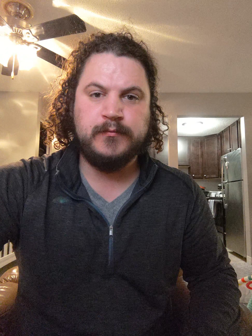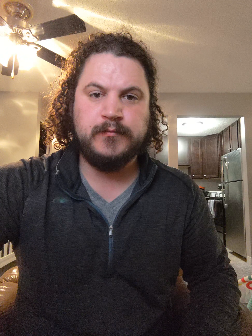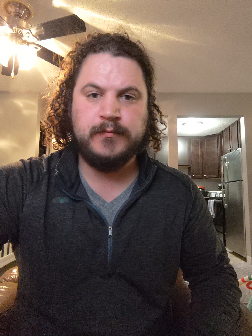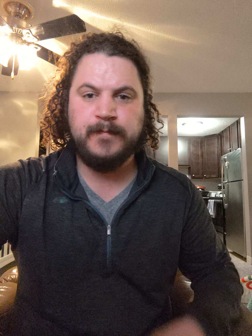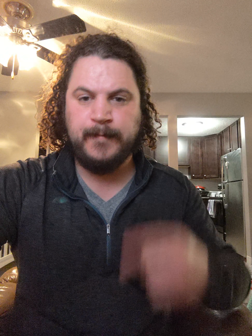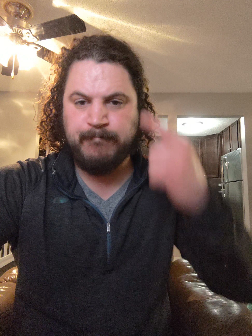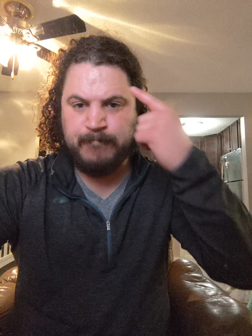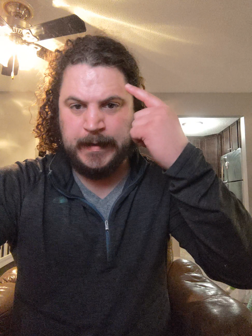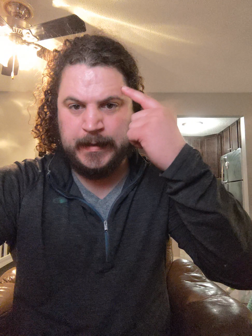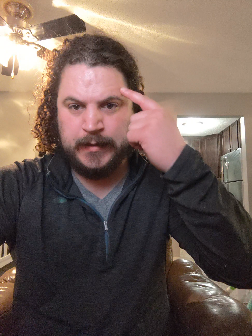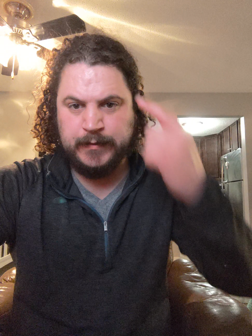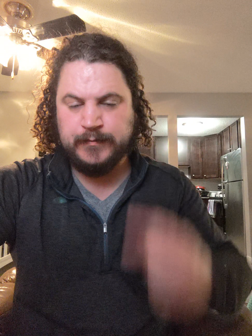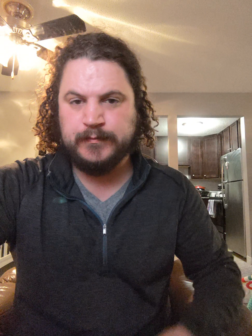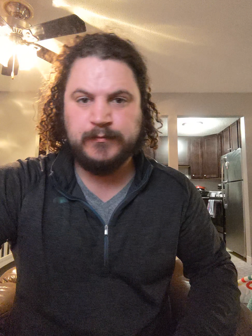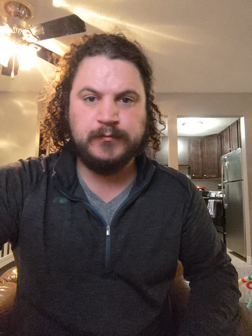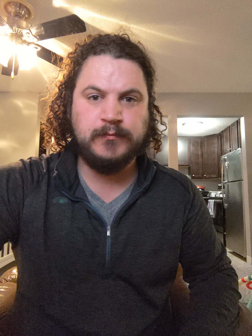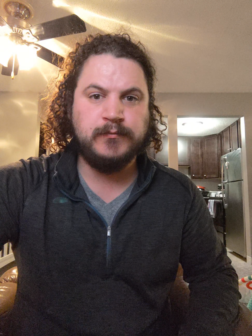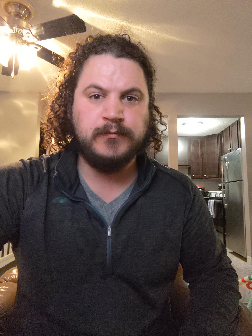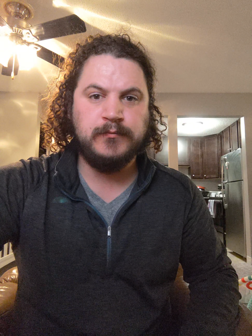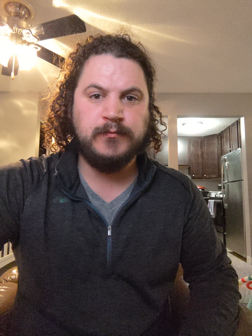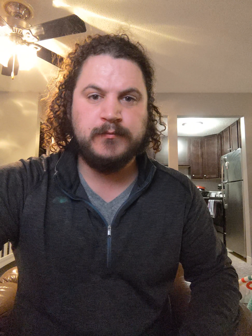penny